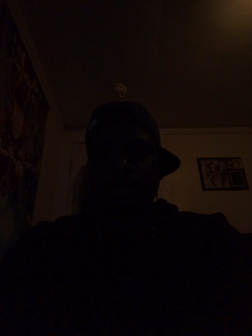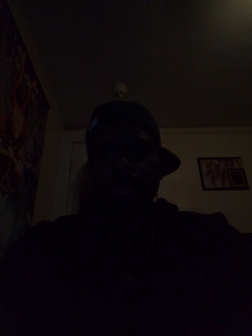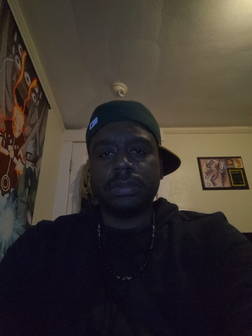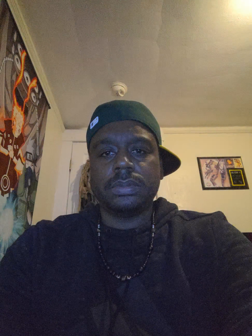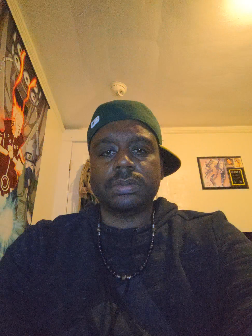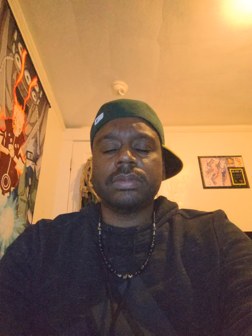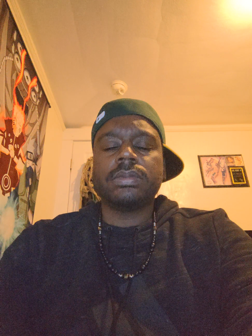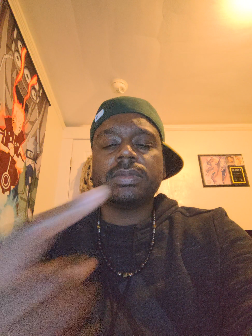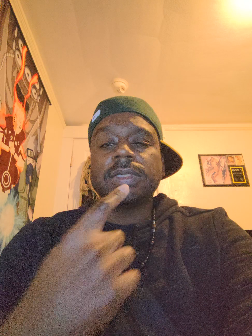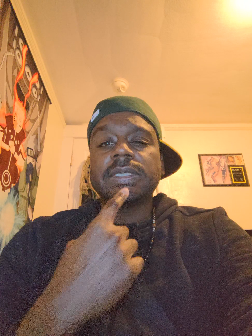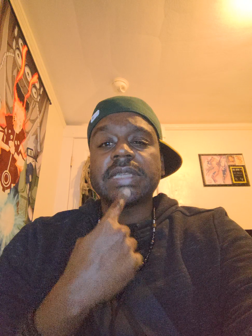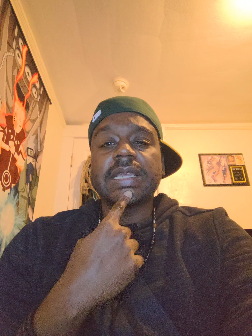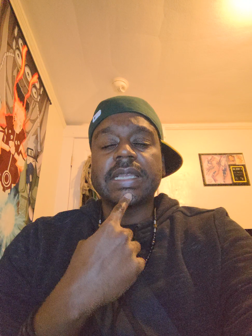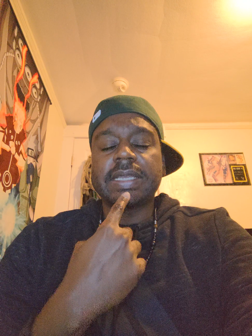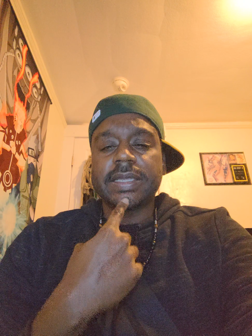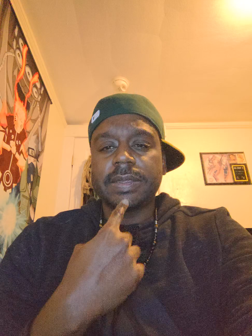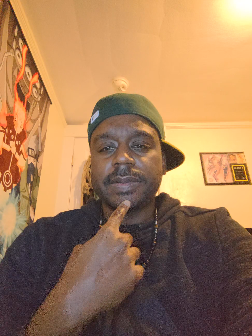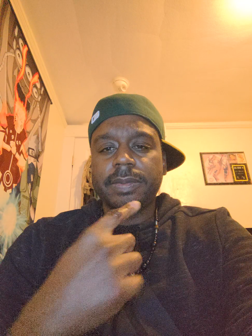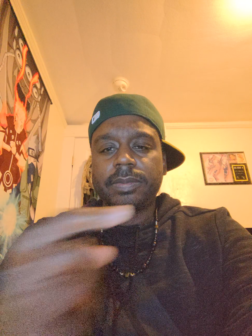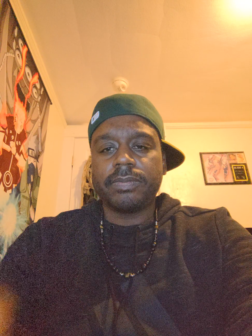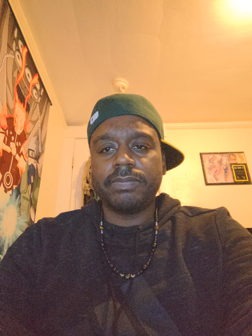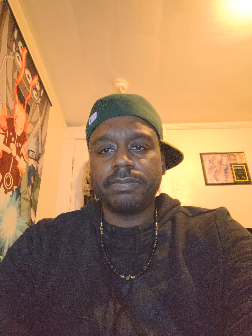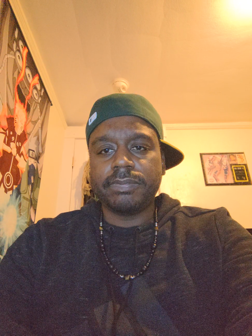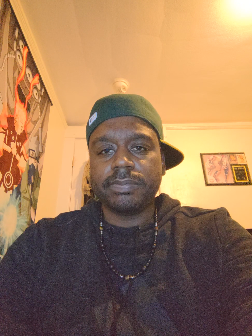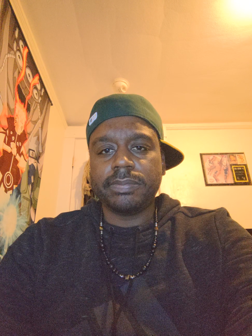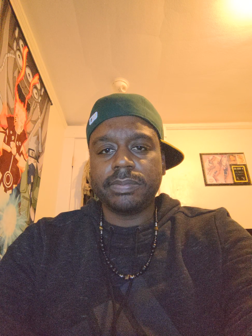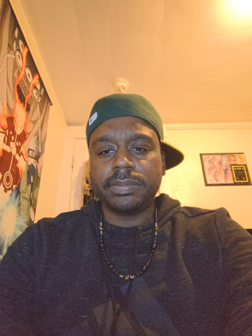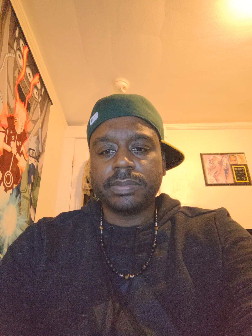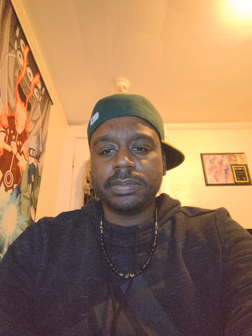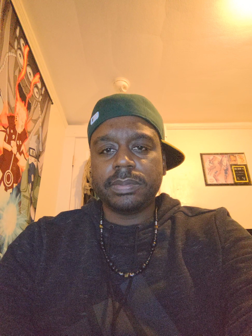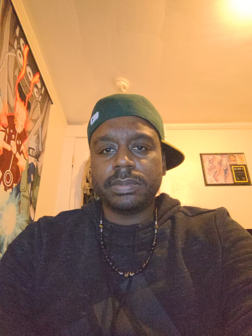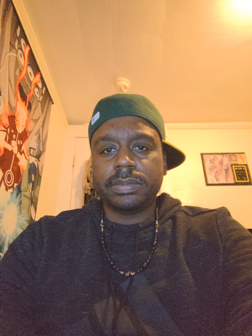say